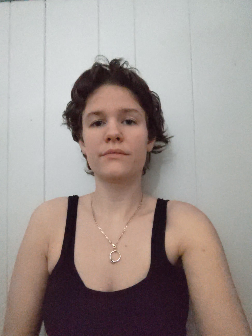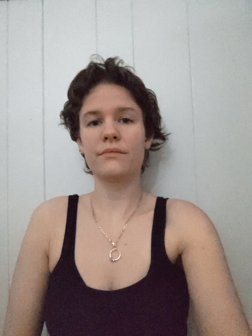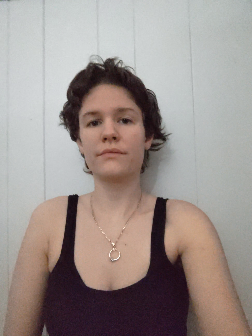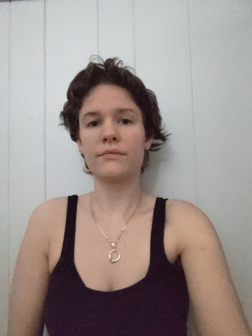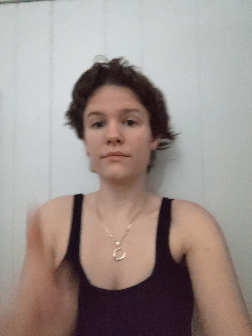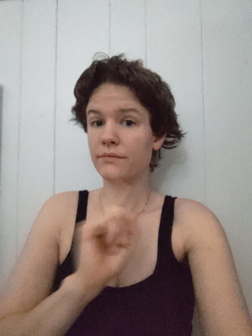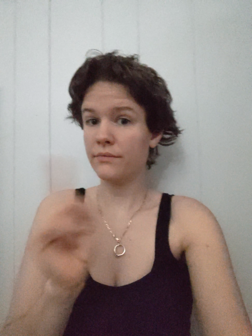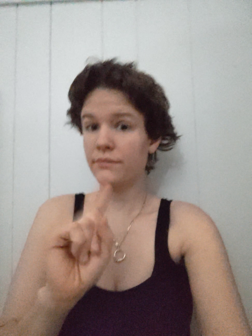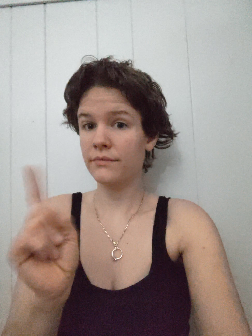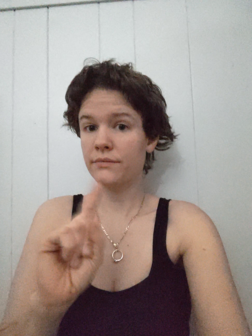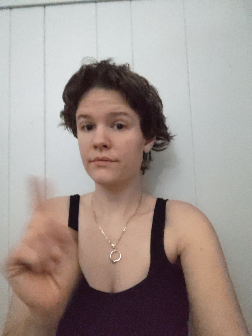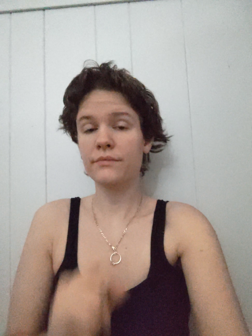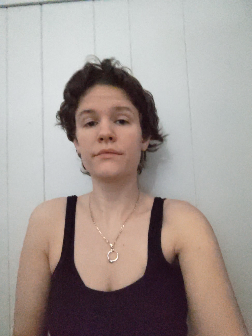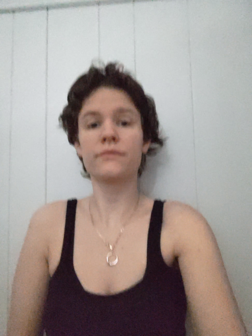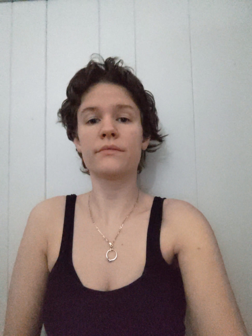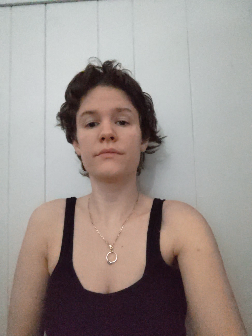where